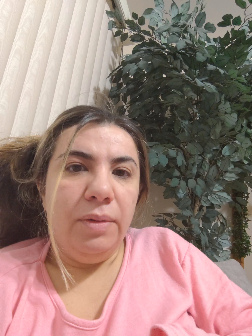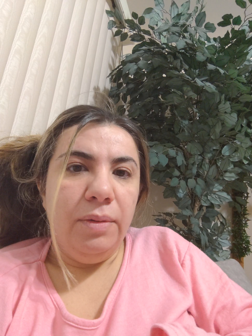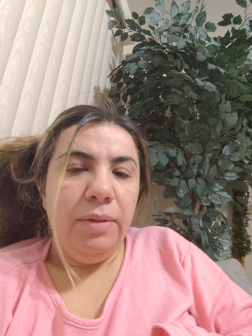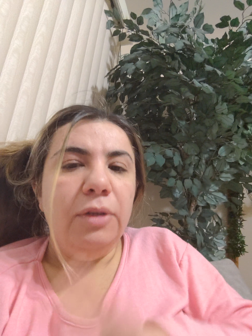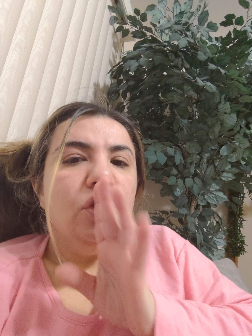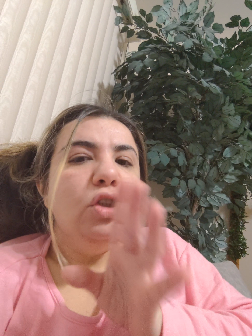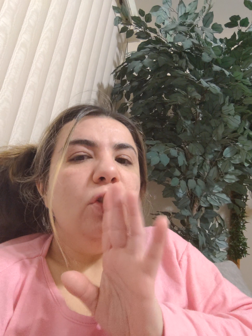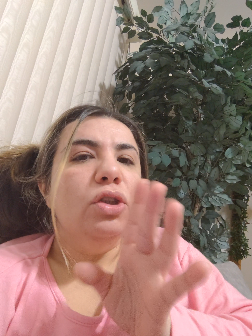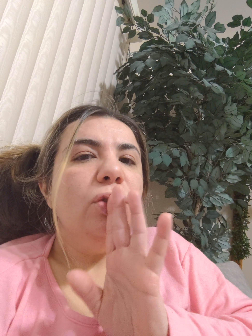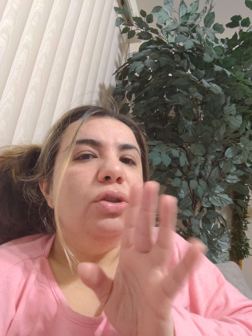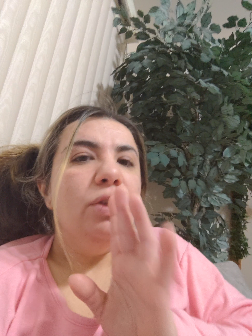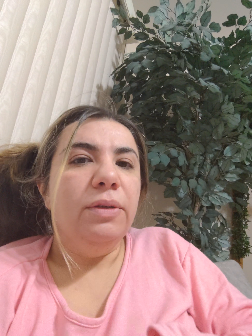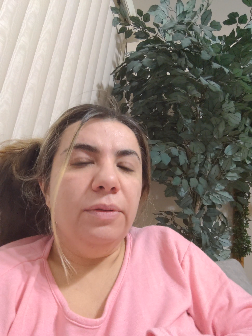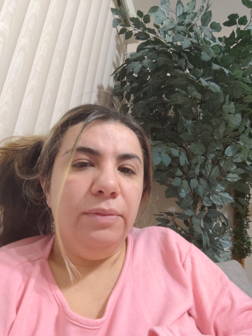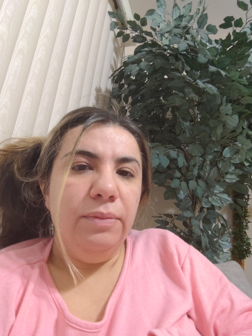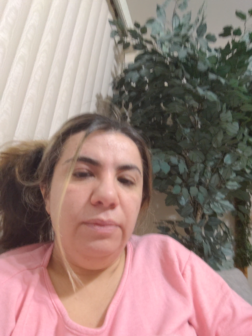talk